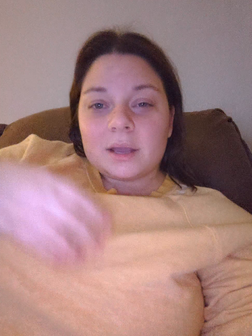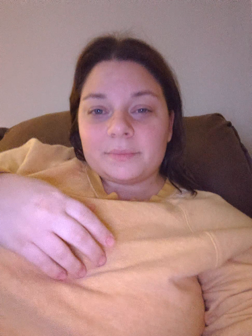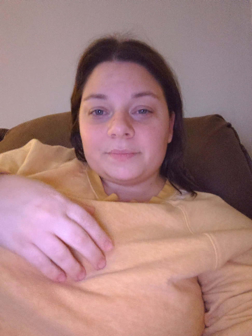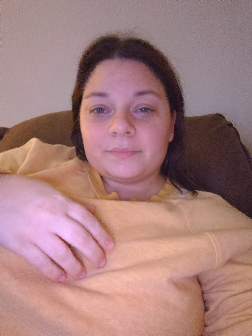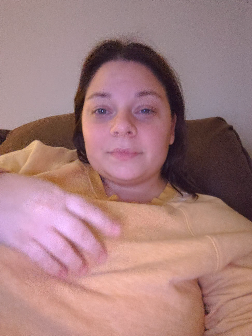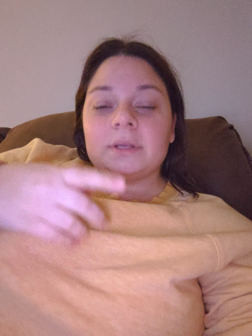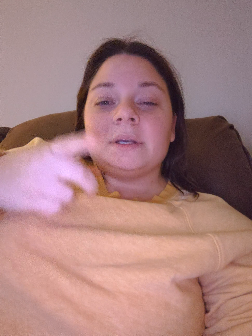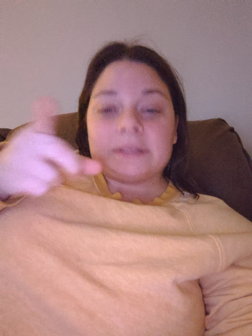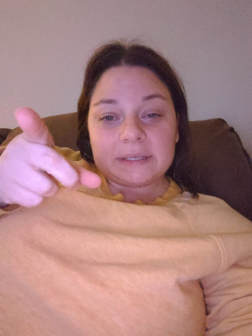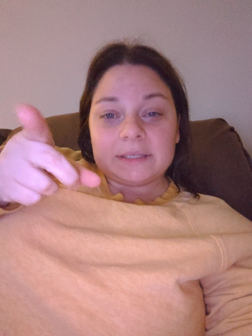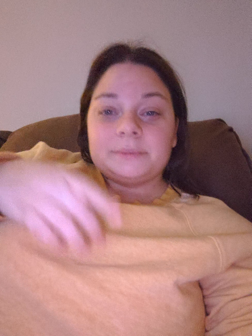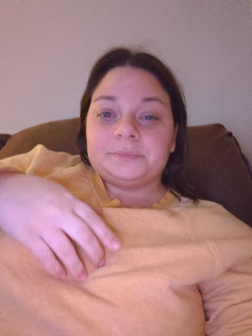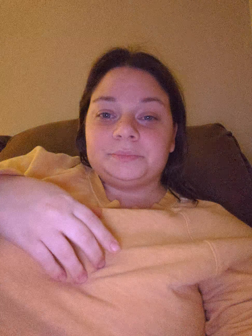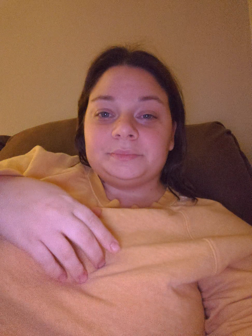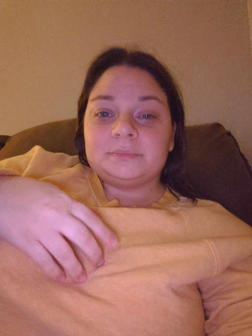he/she/it